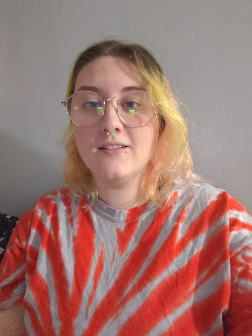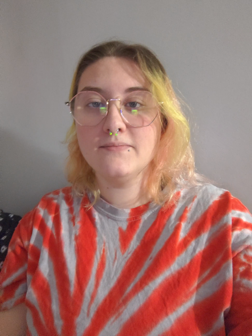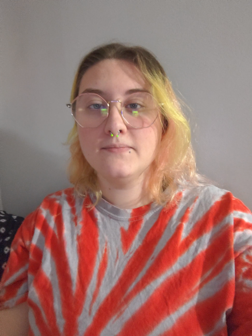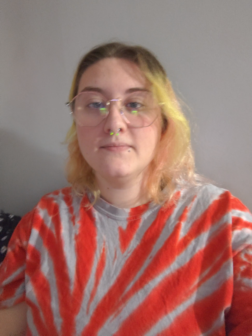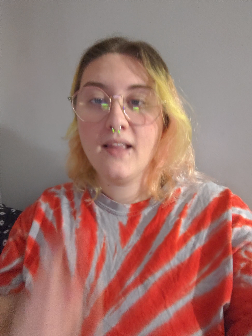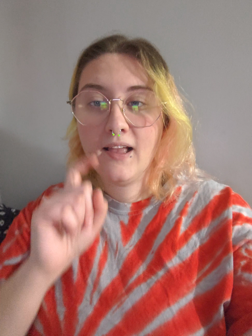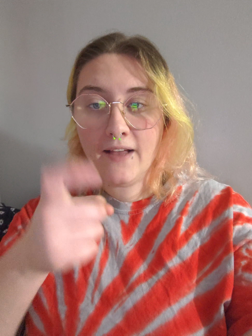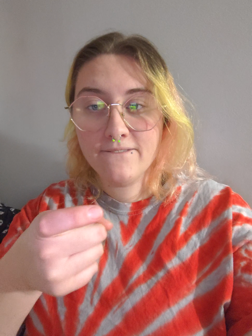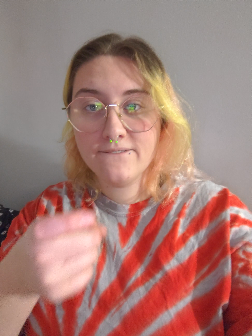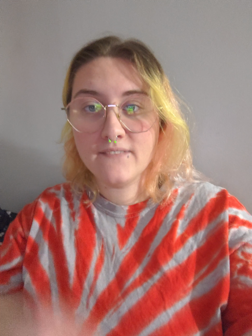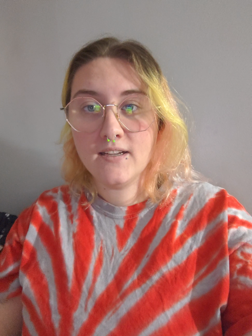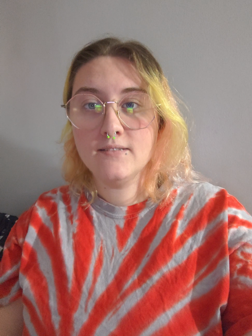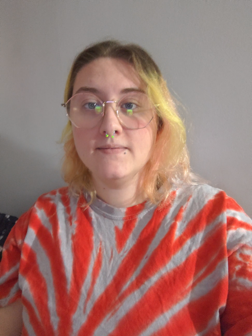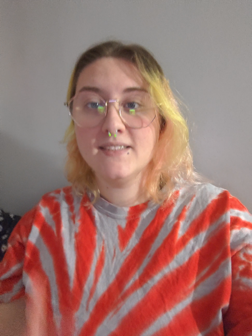gift